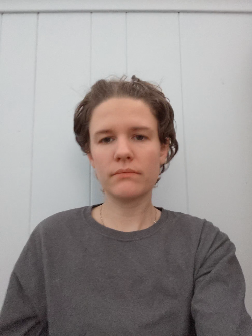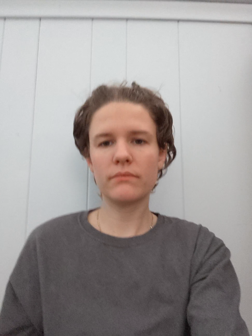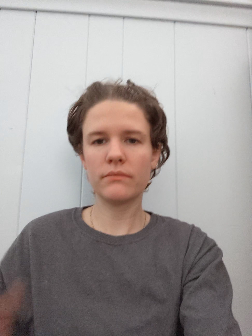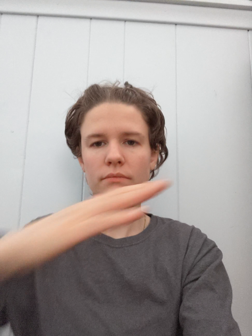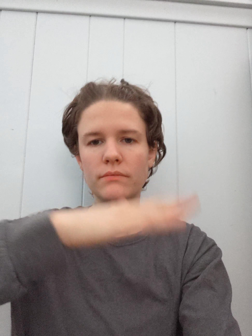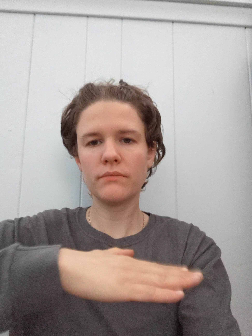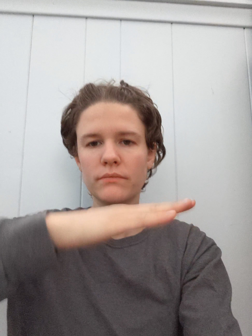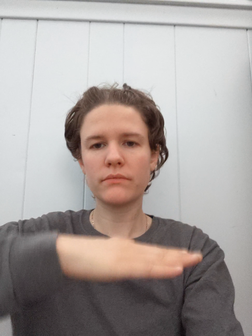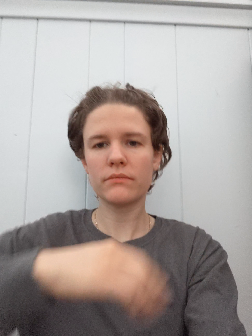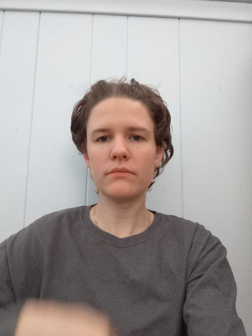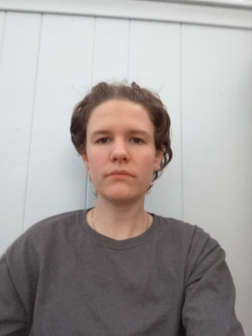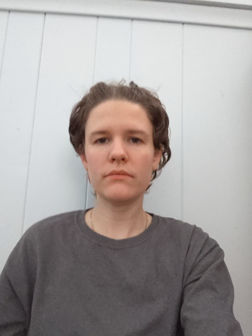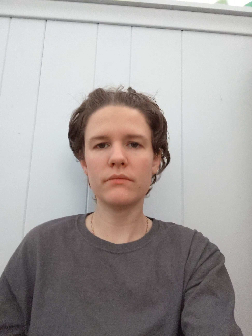table